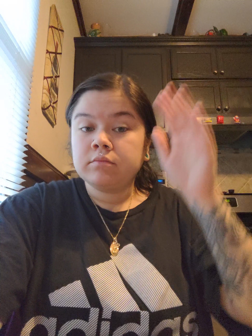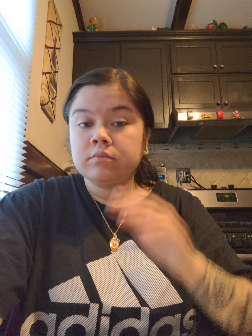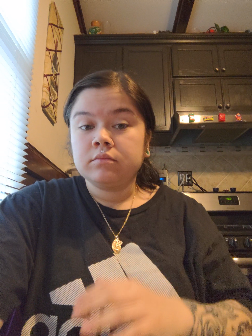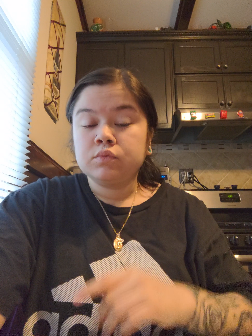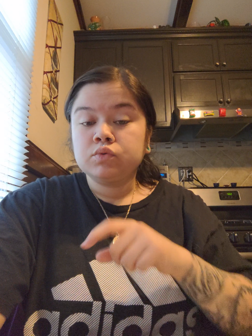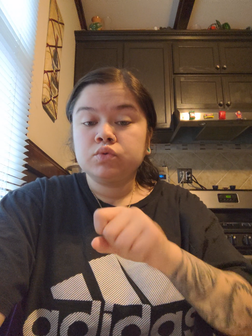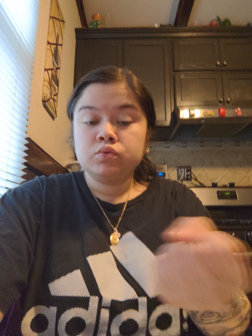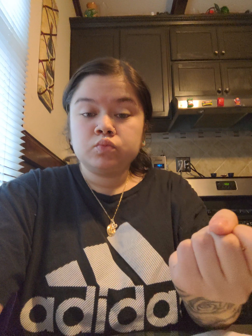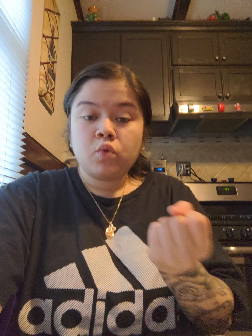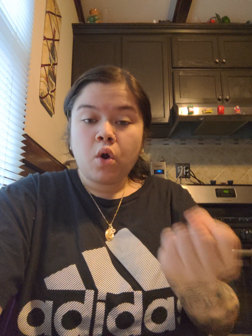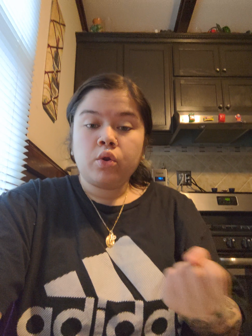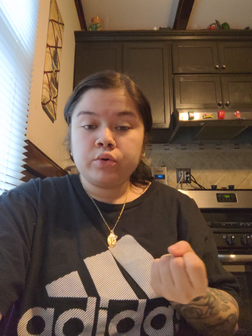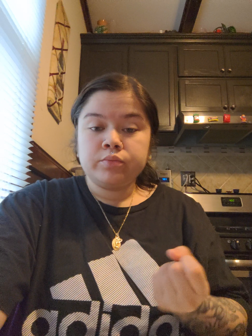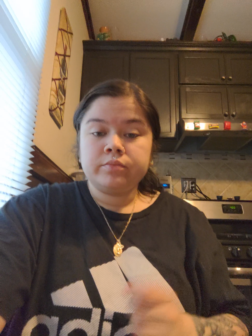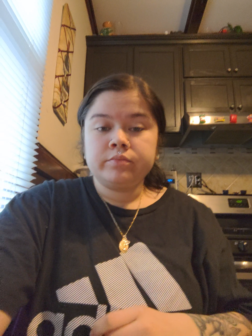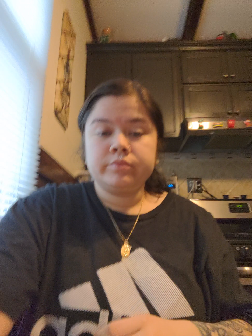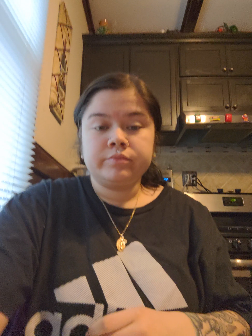drawer